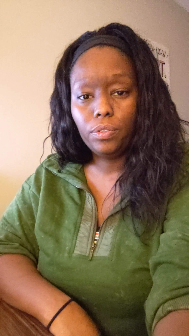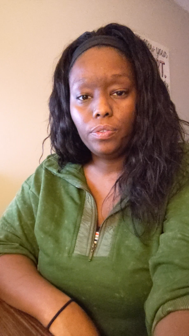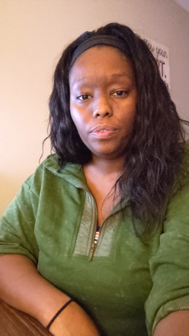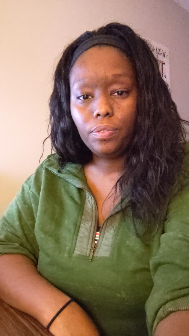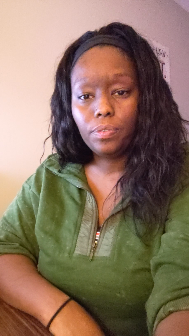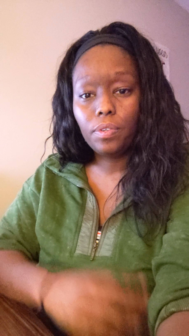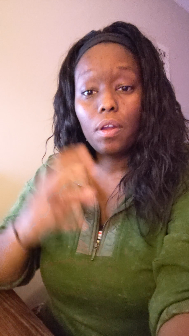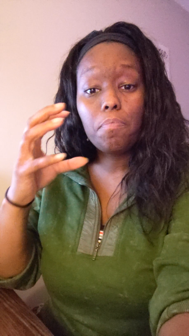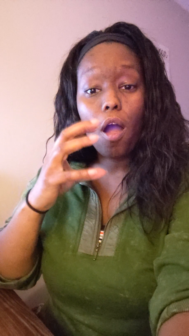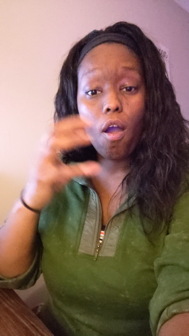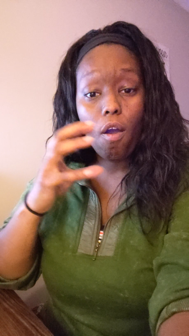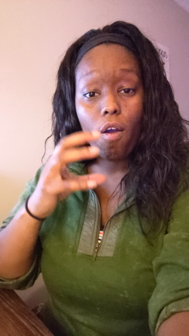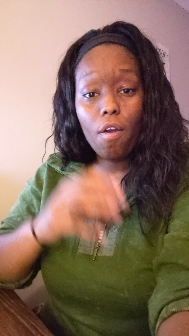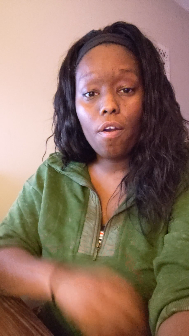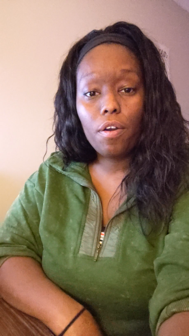ball